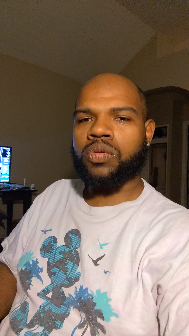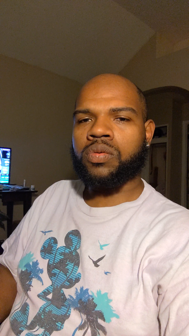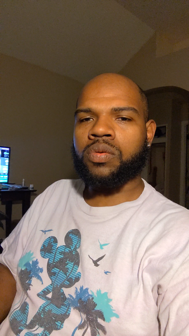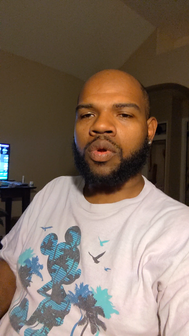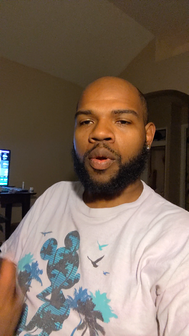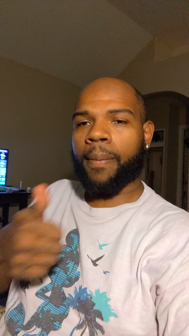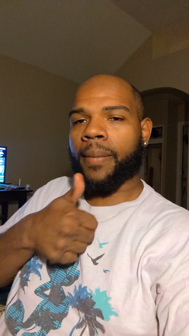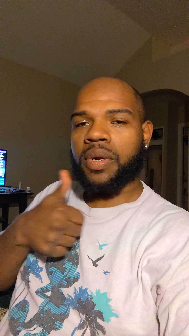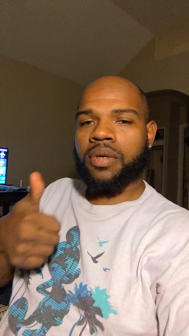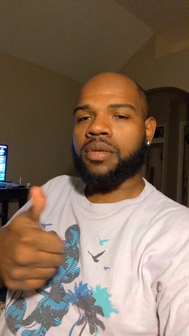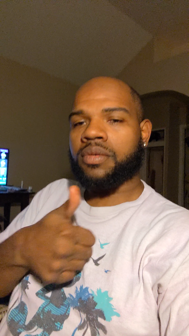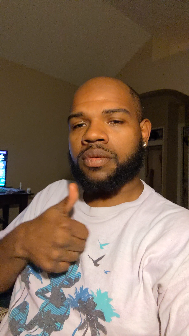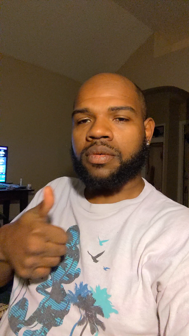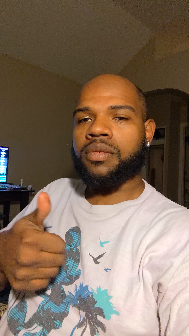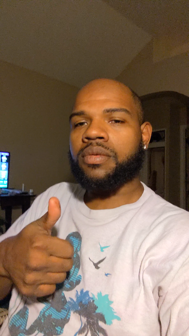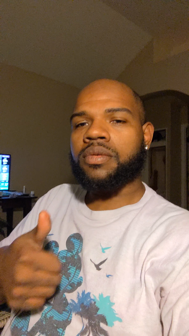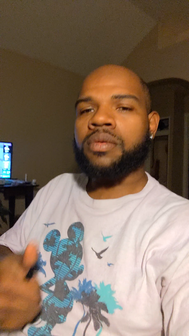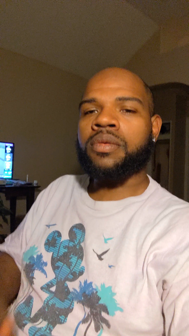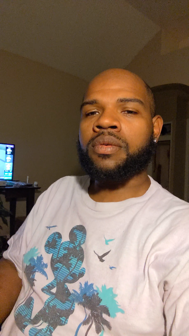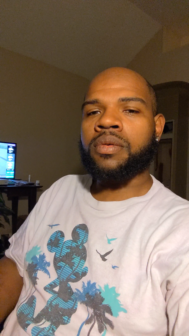basement